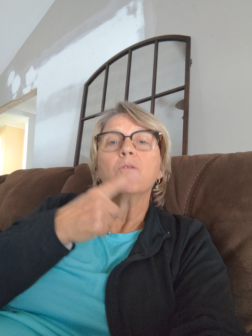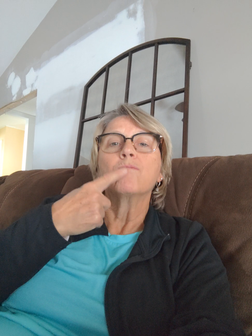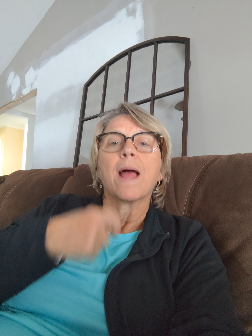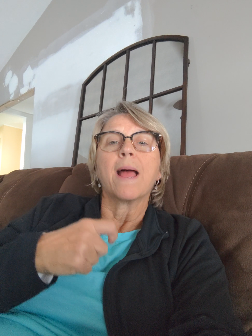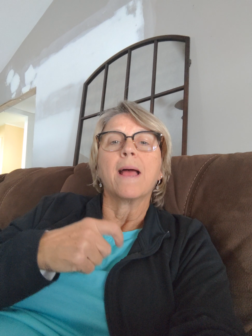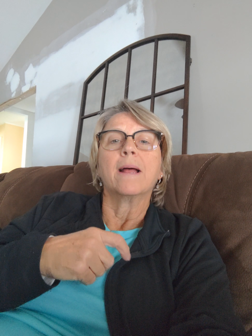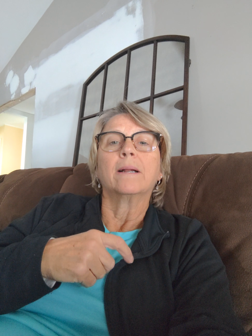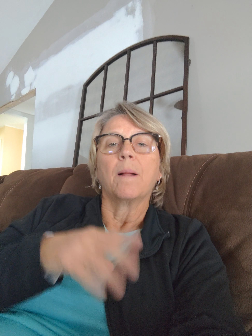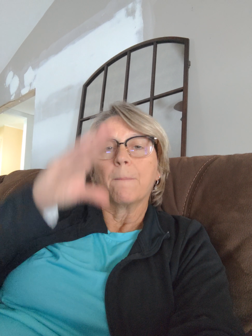red